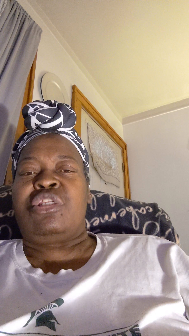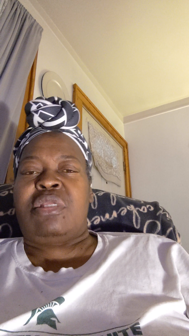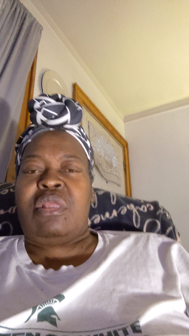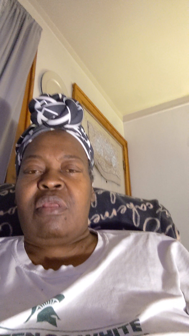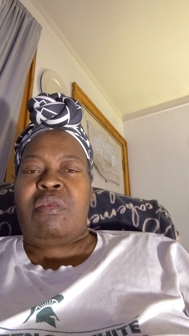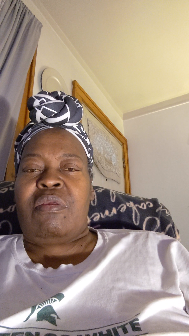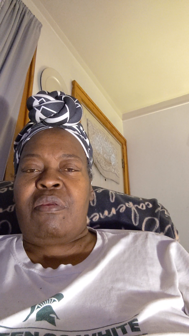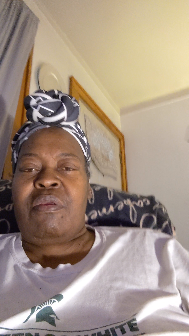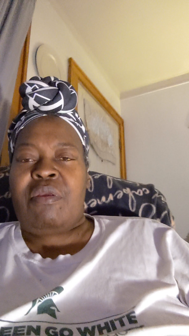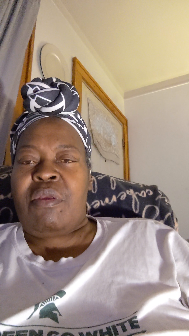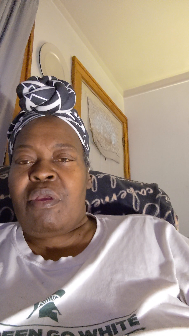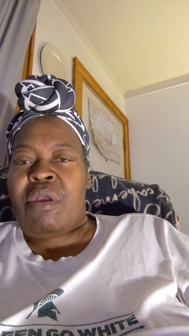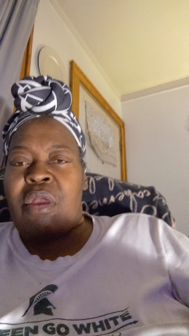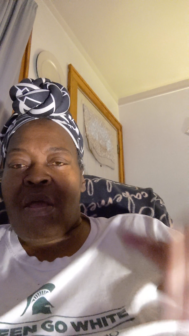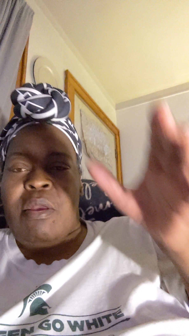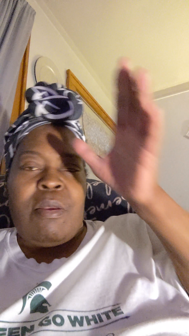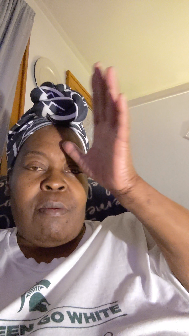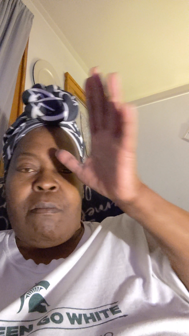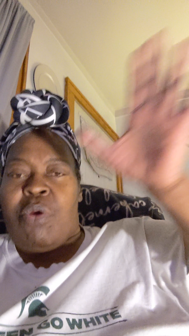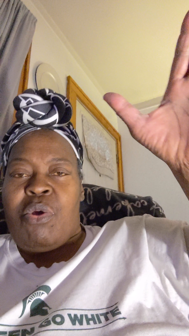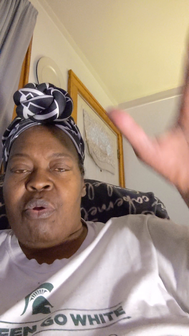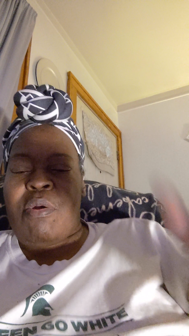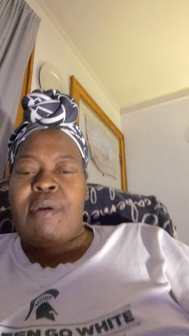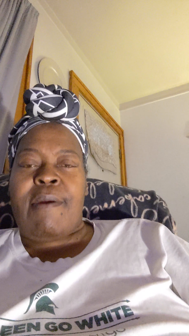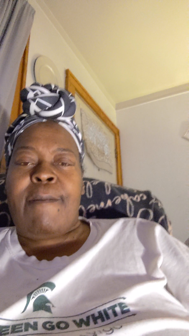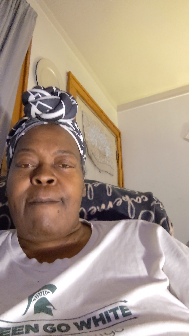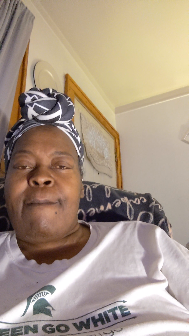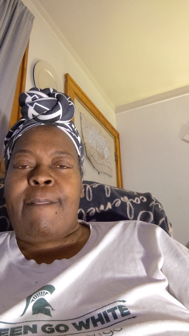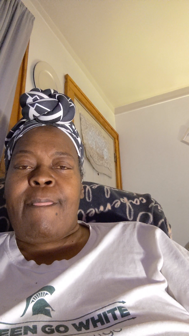moose